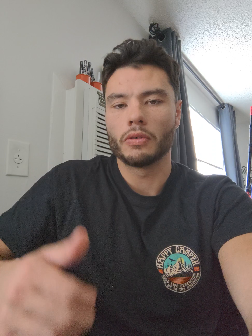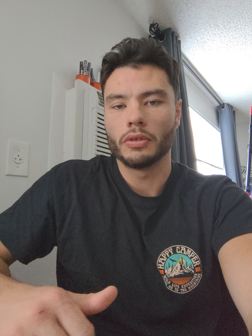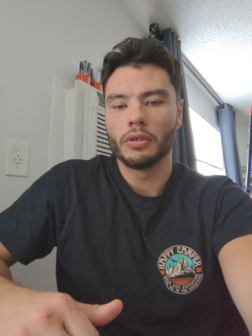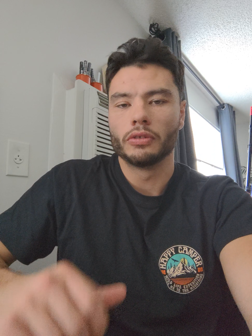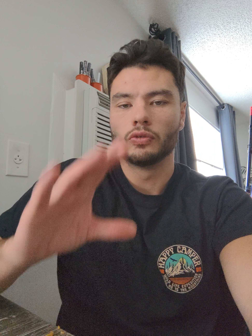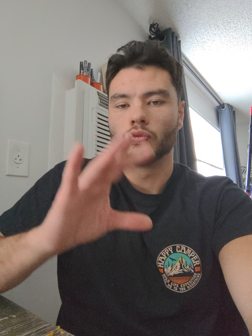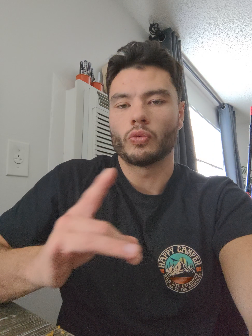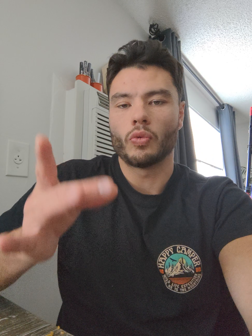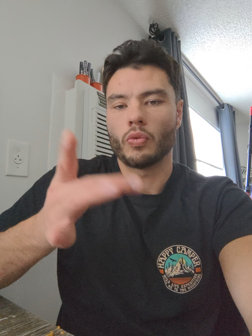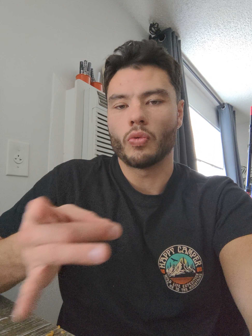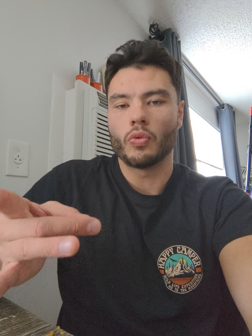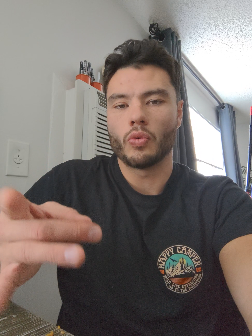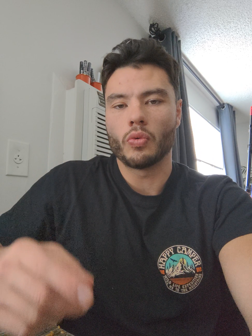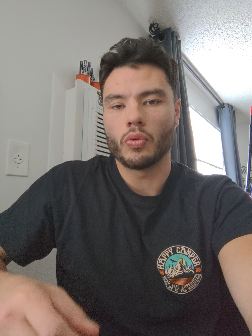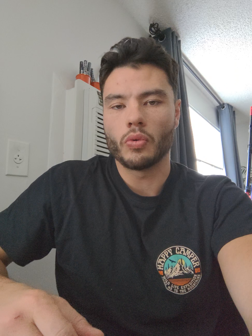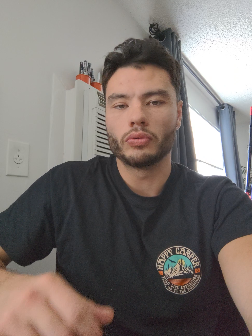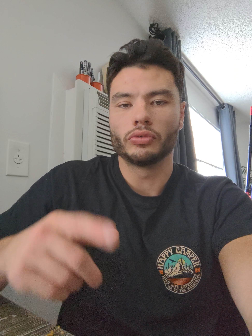story